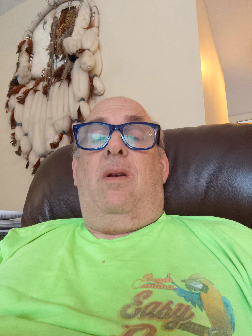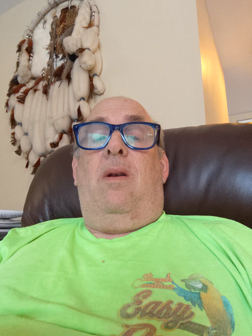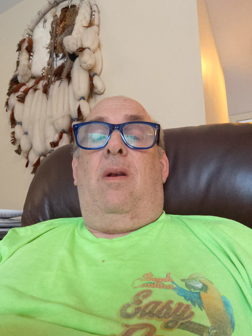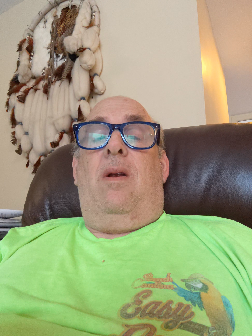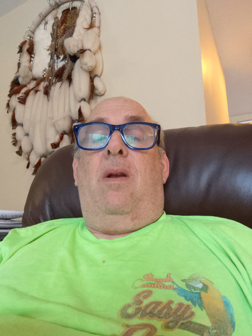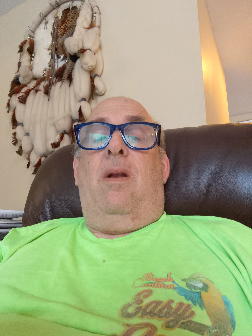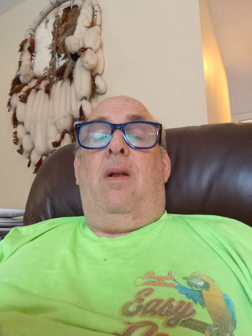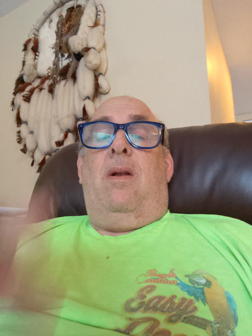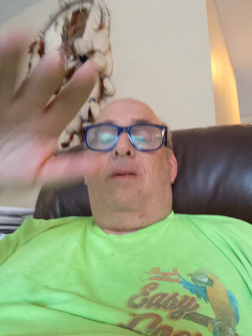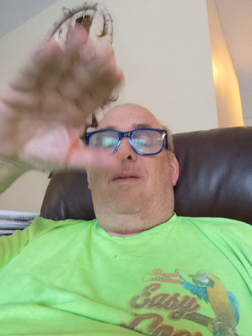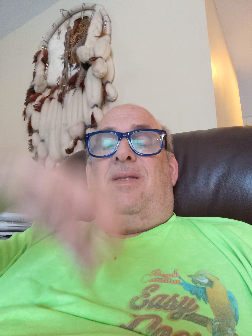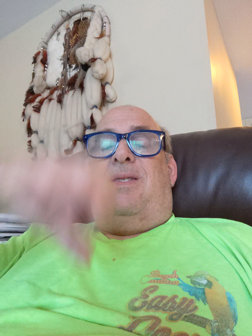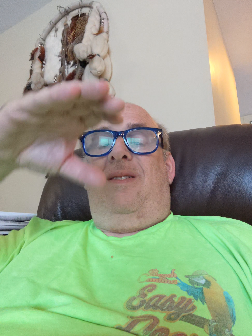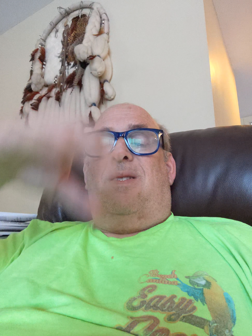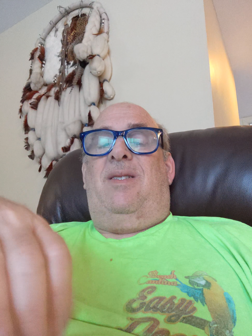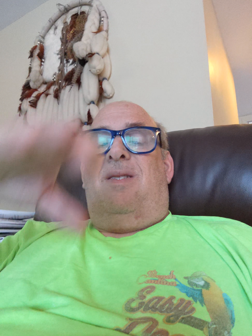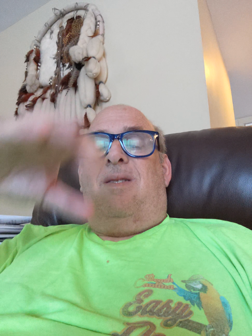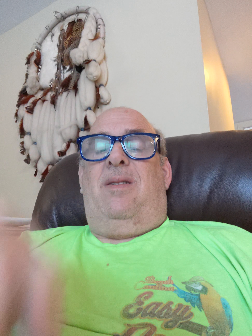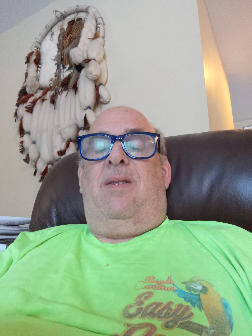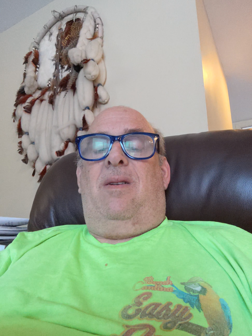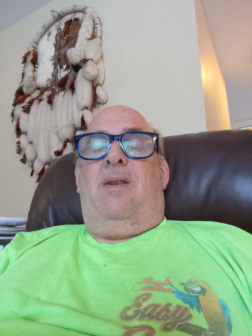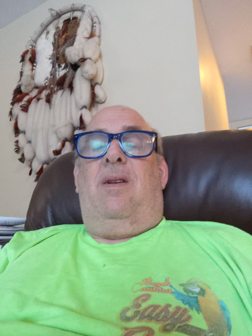alligator